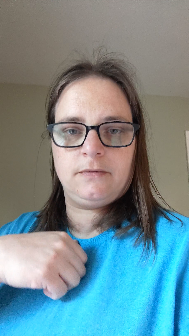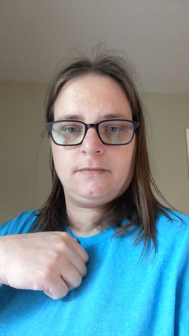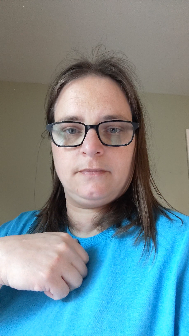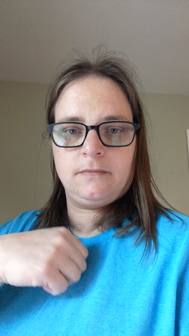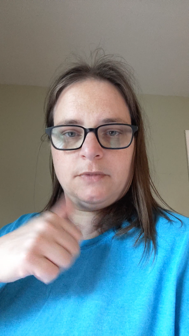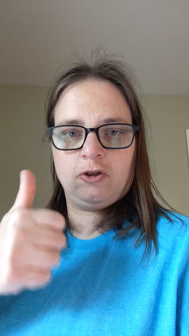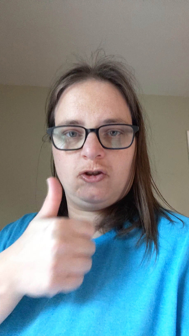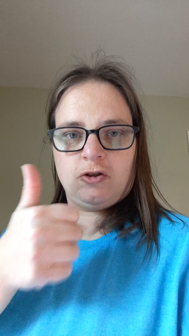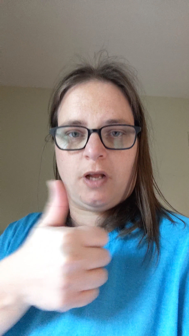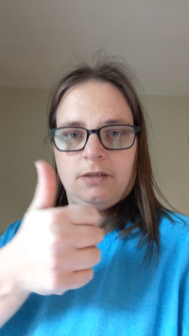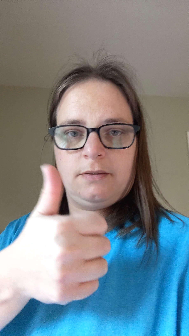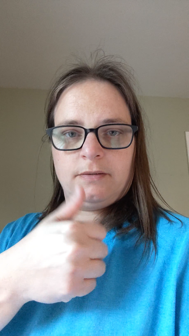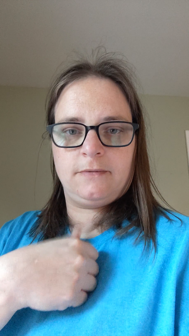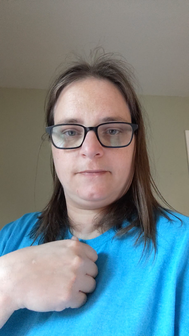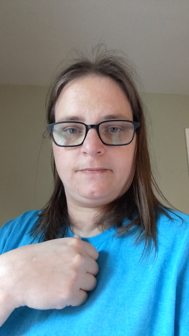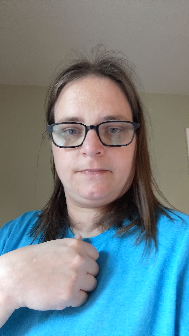chase